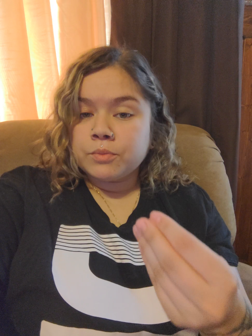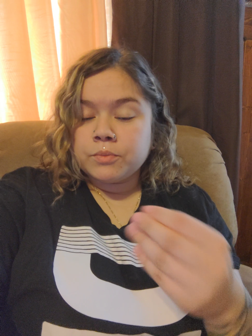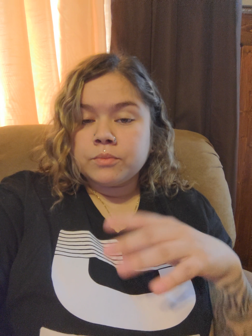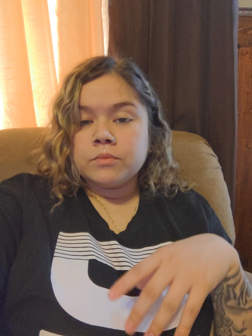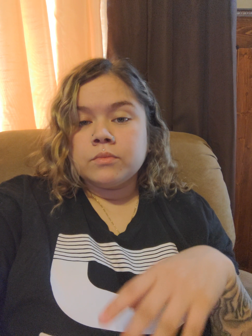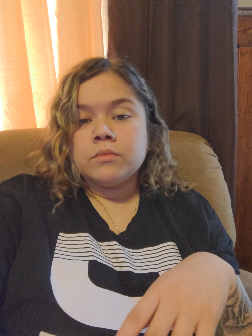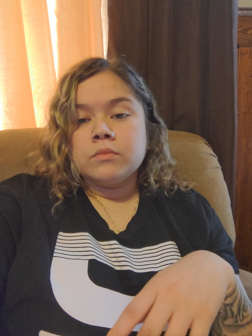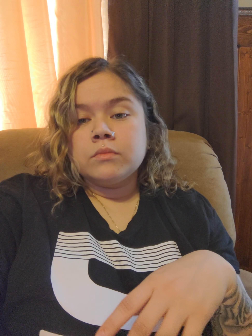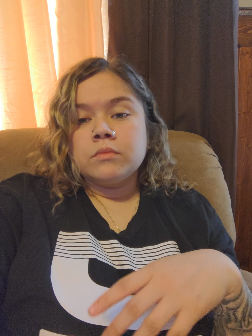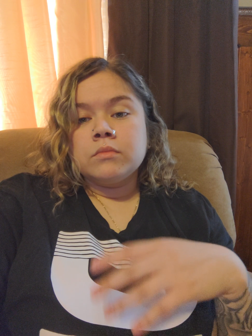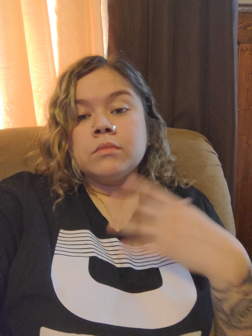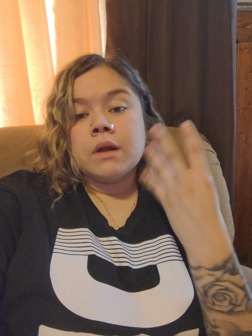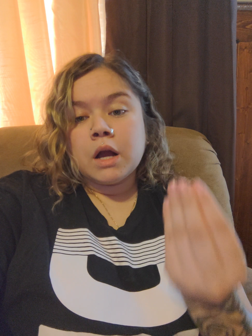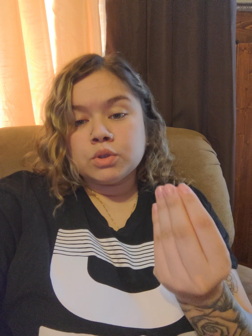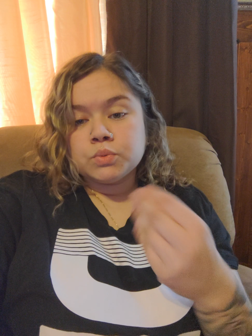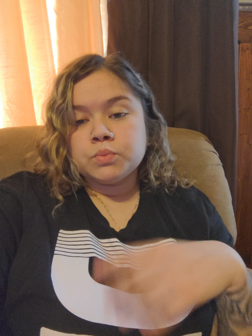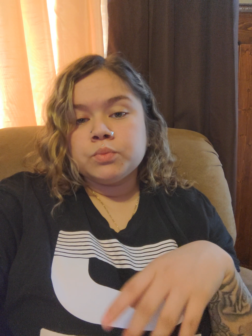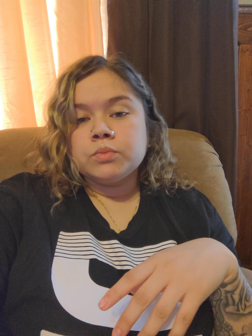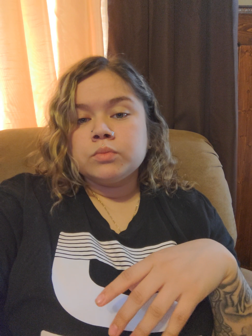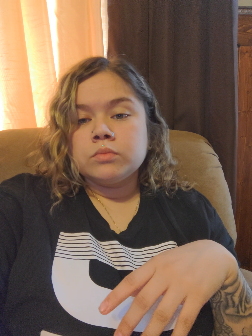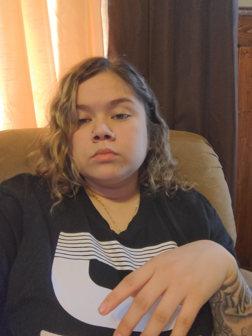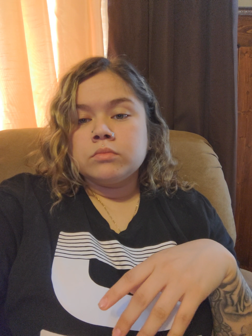got to